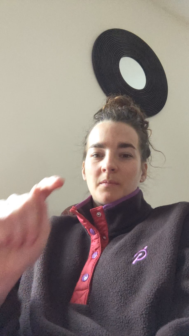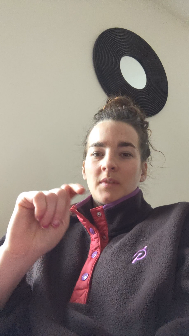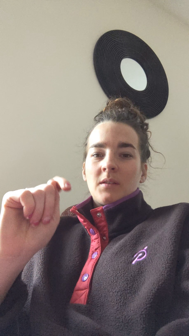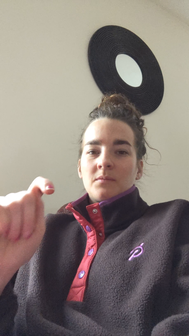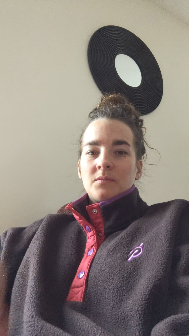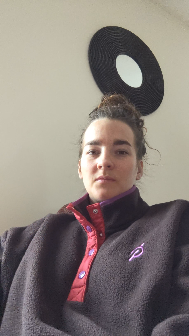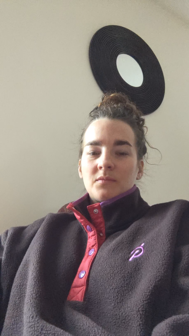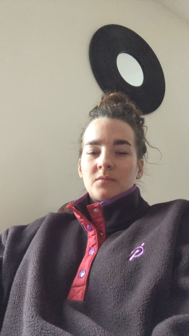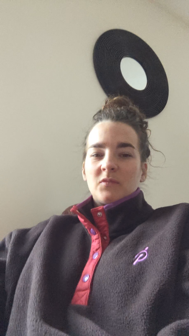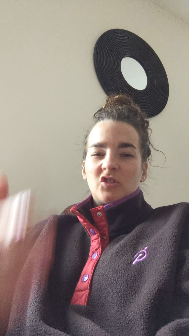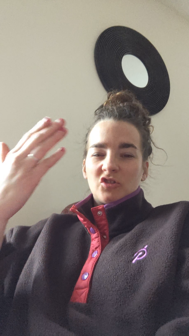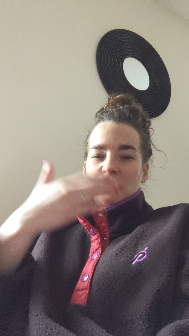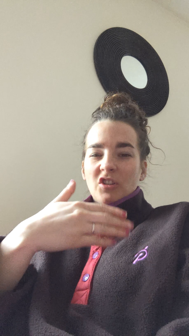dark